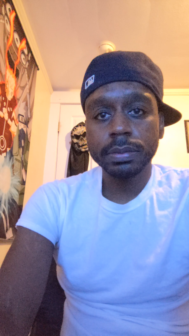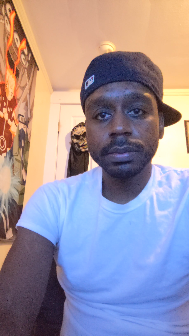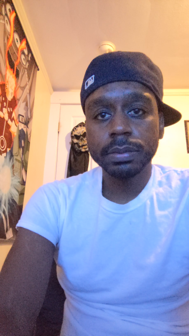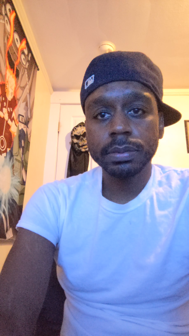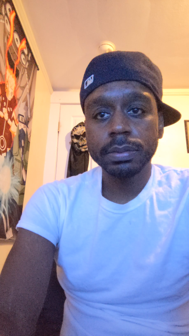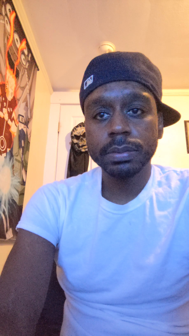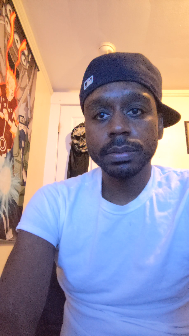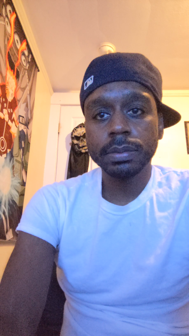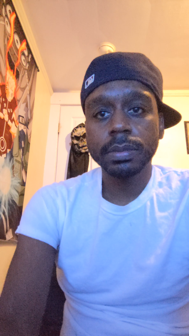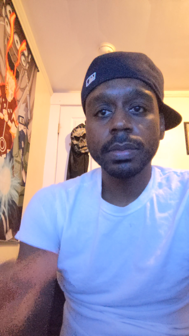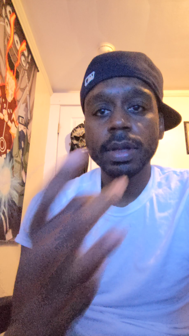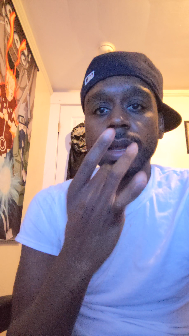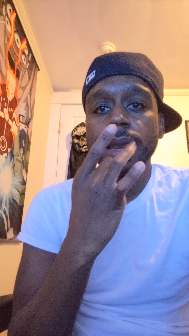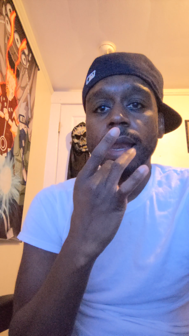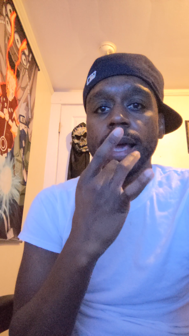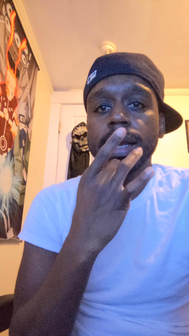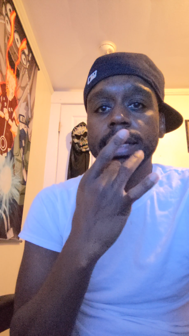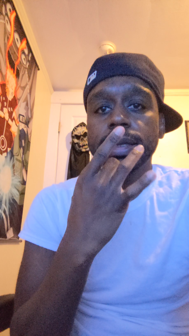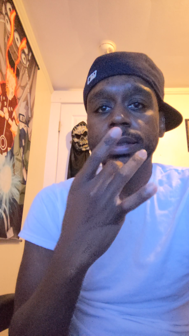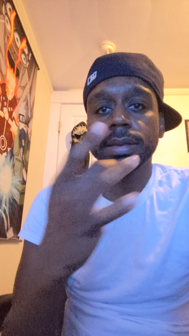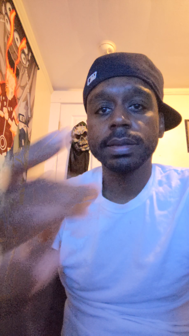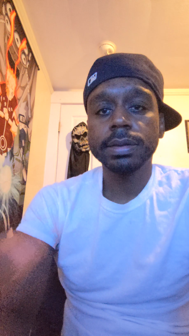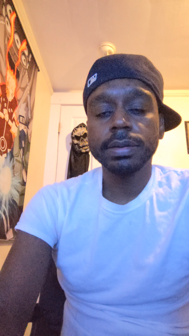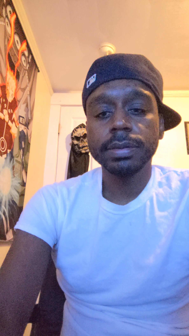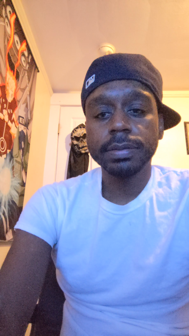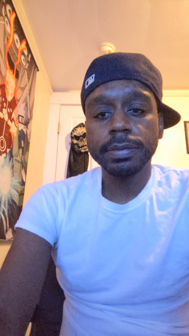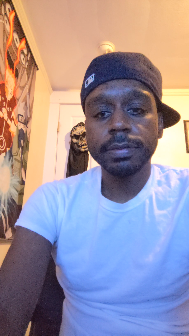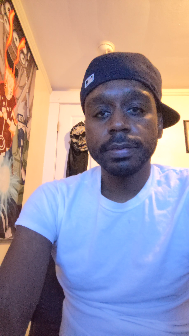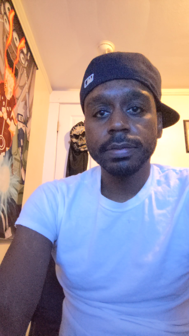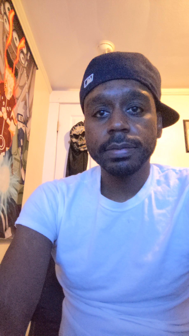light bulb